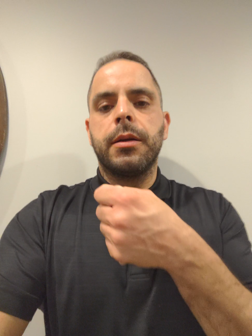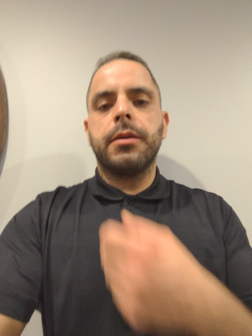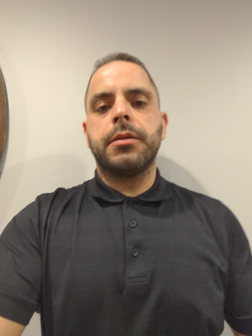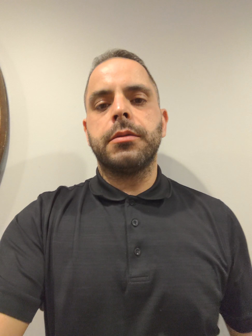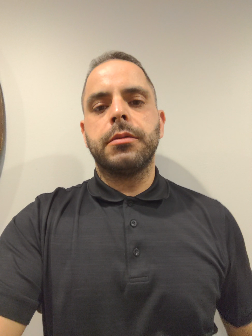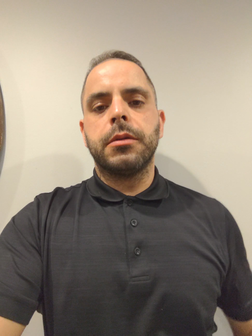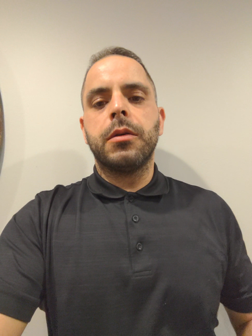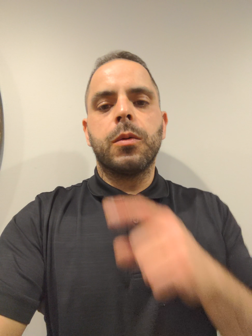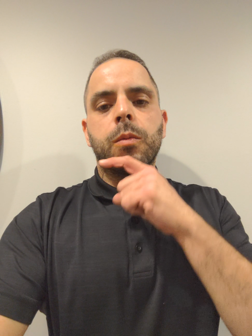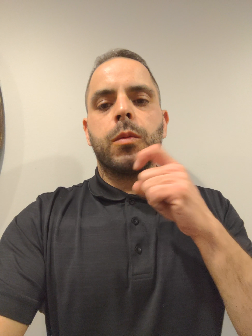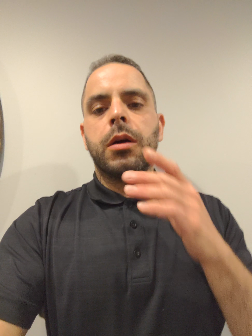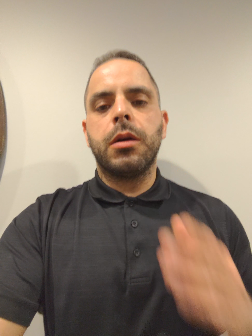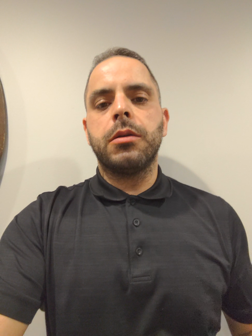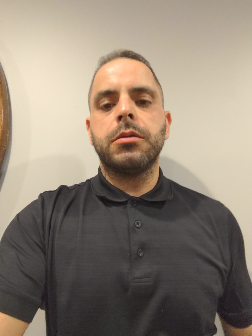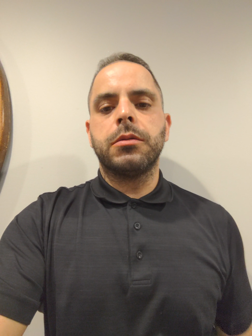dryer